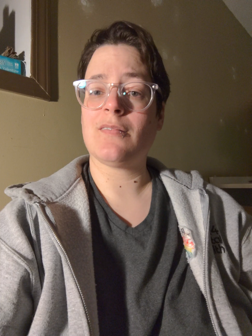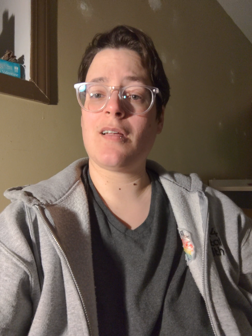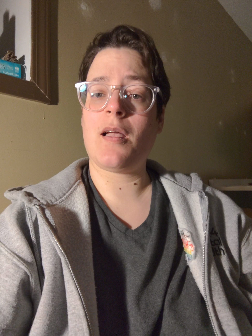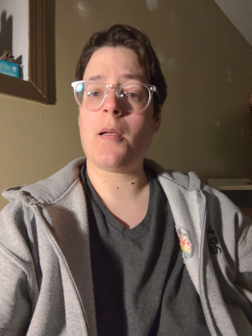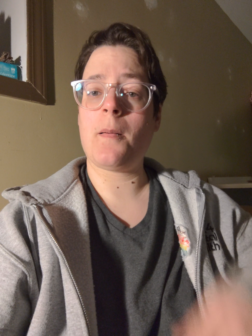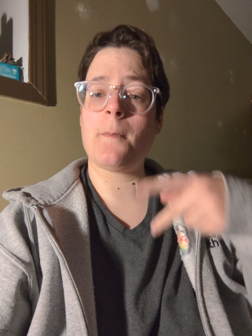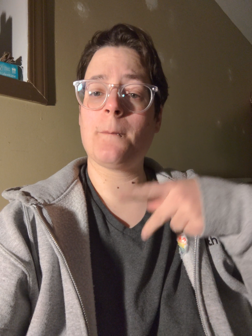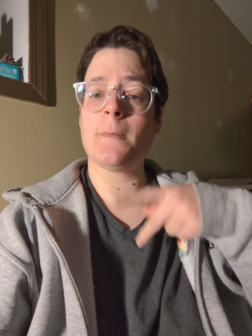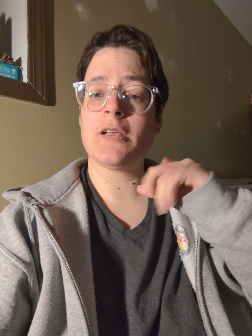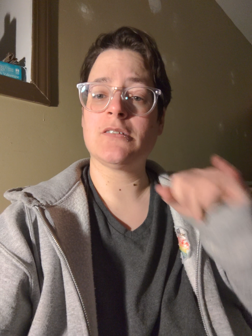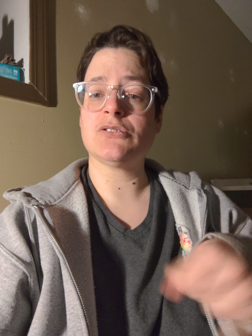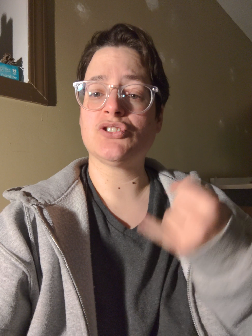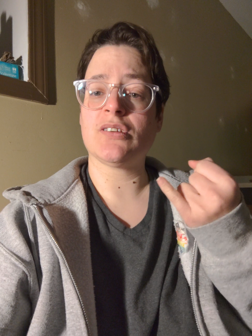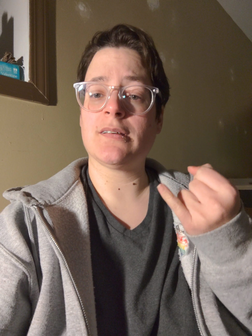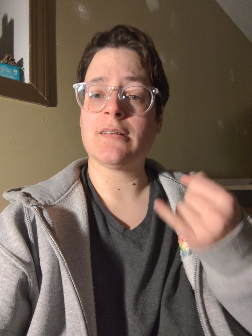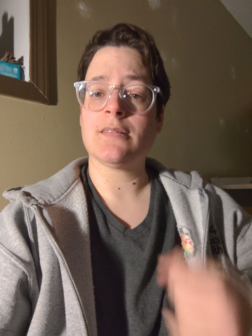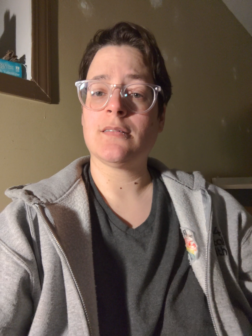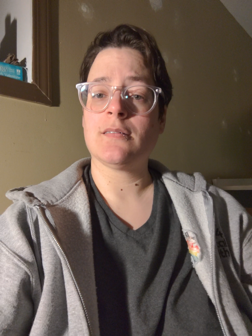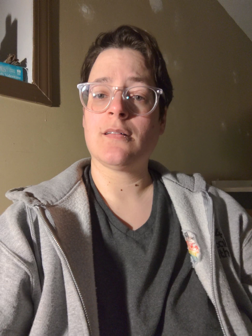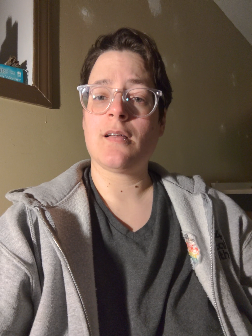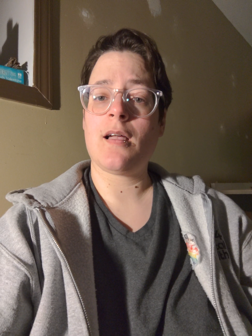pajamas